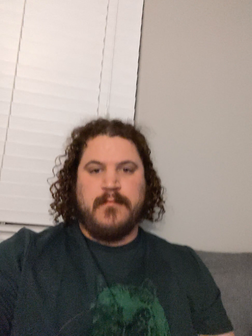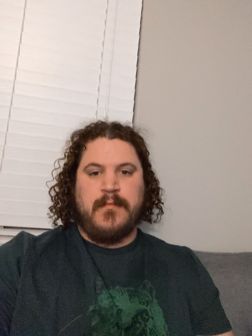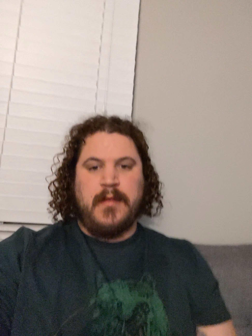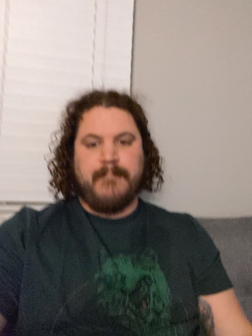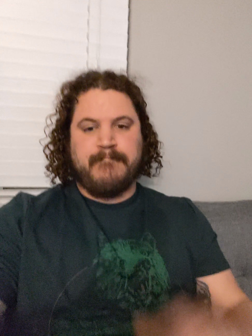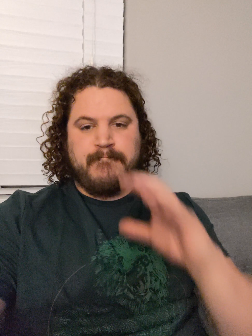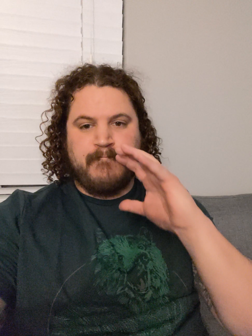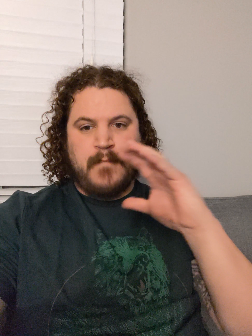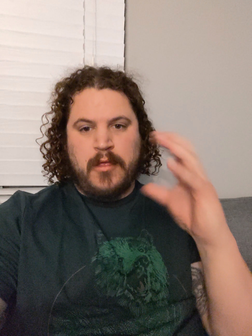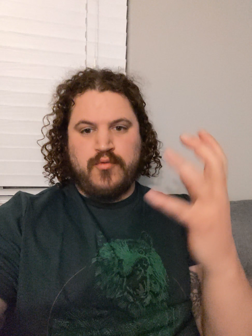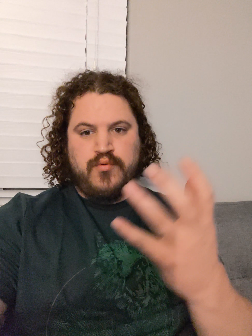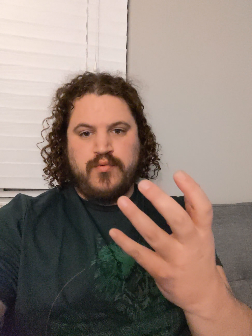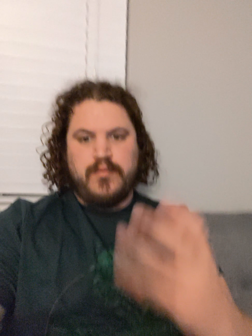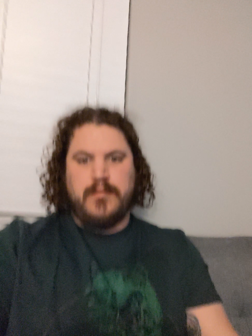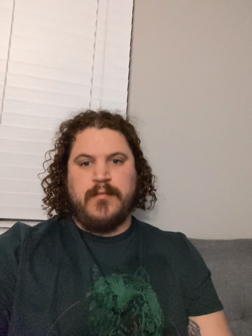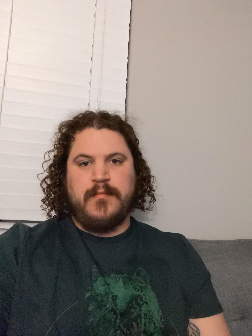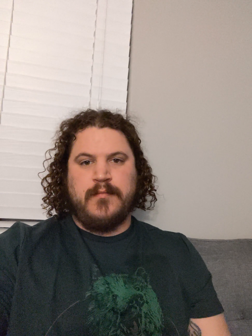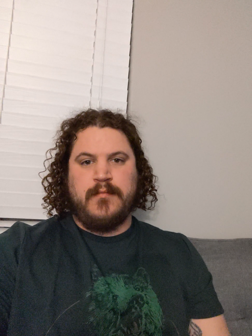balloon